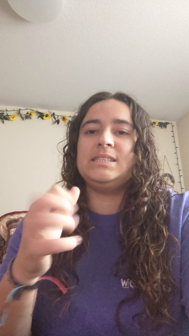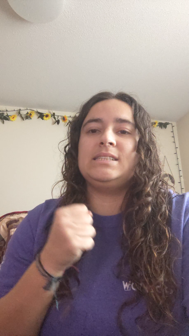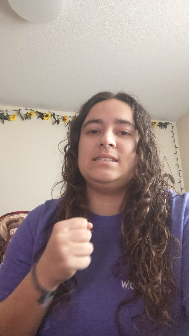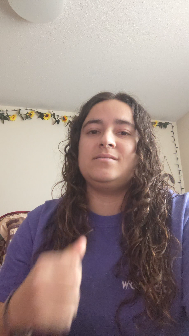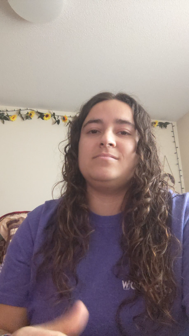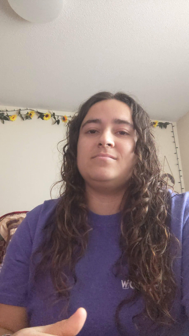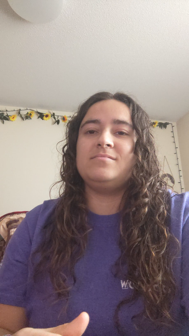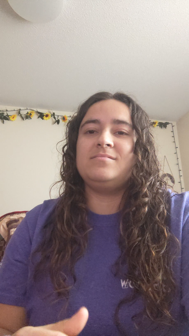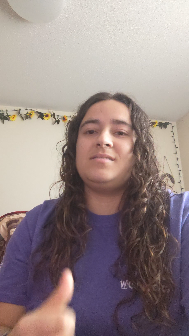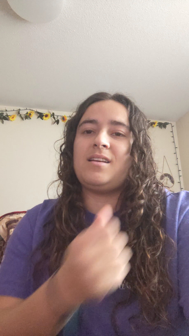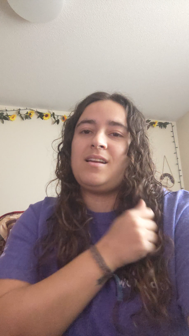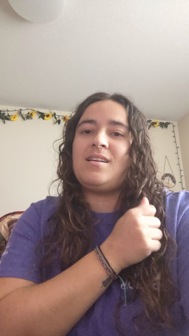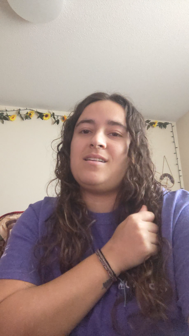hug